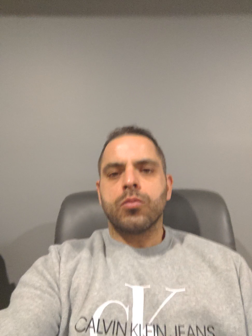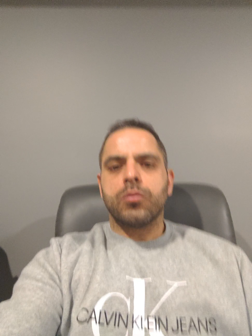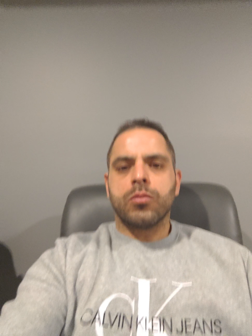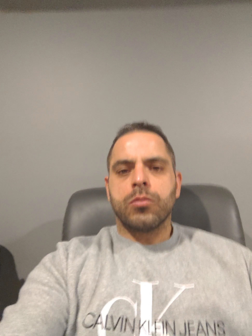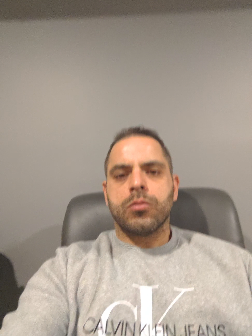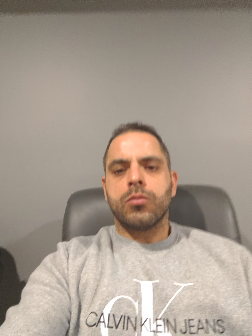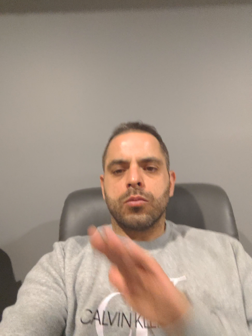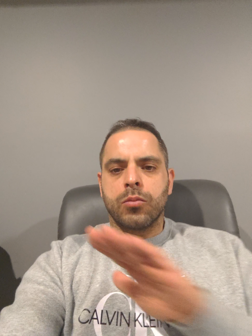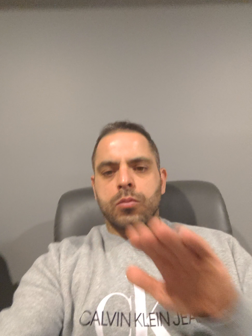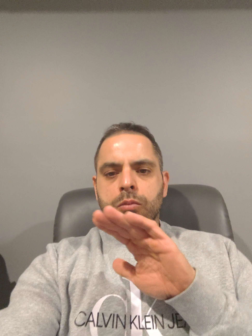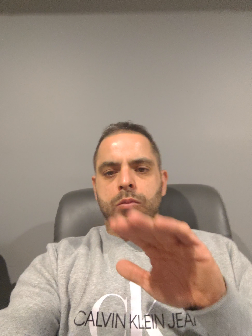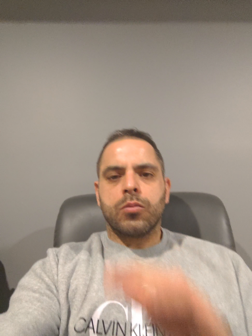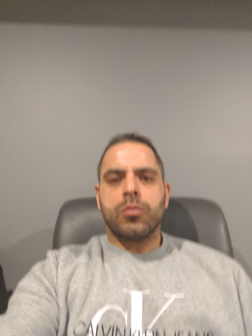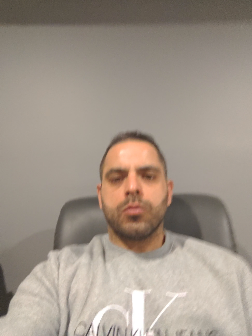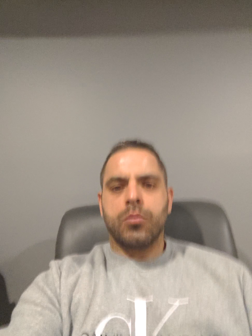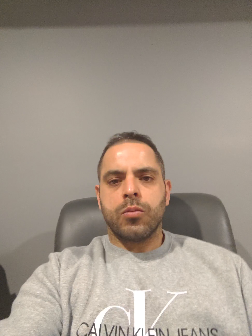clean